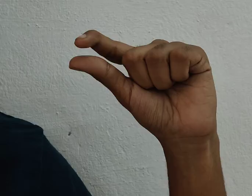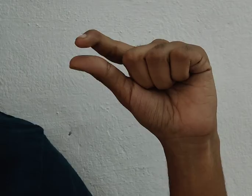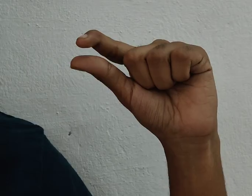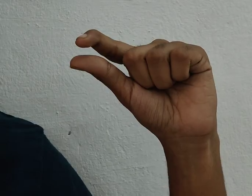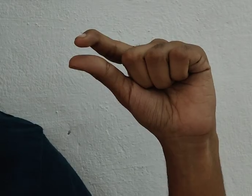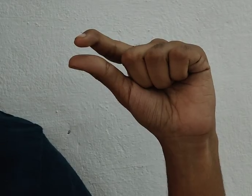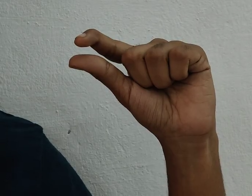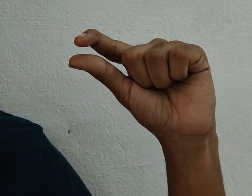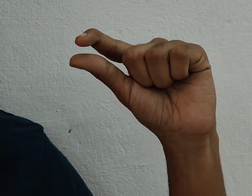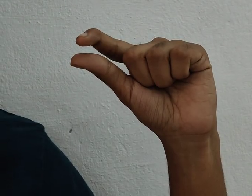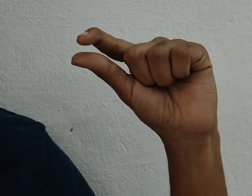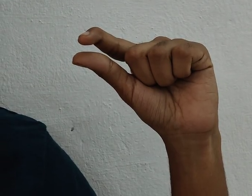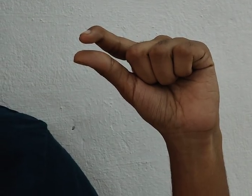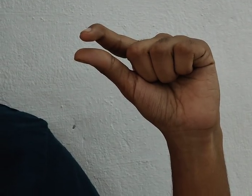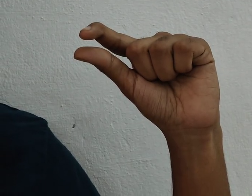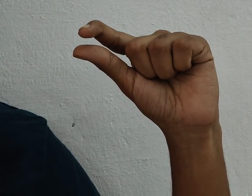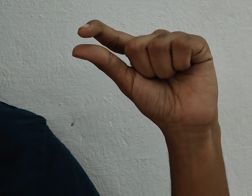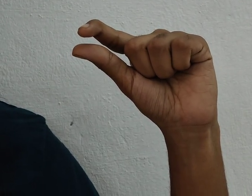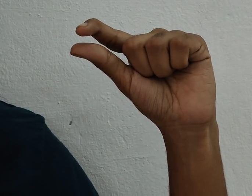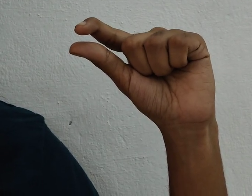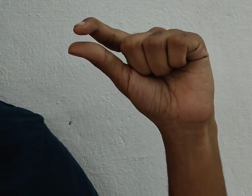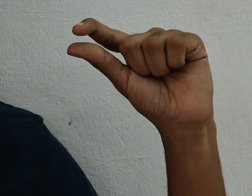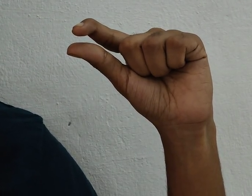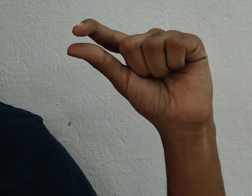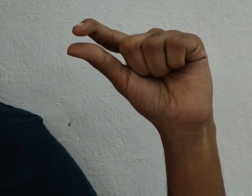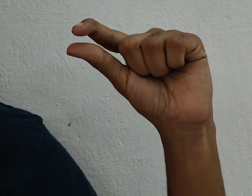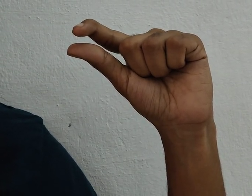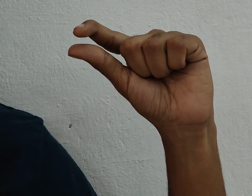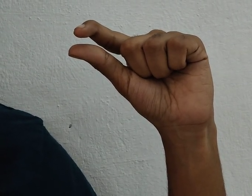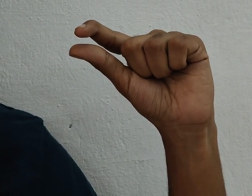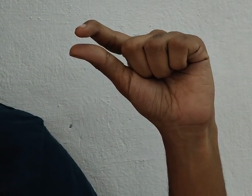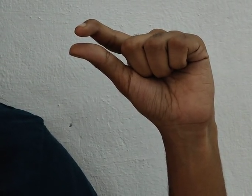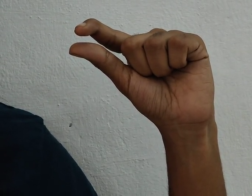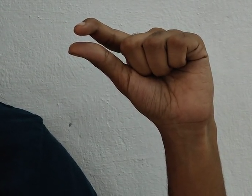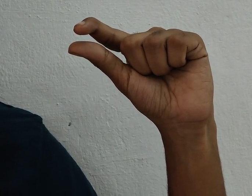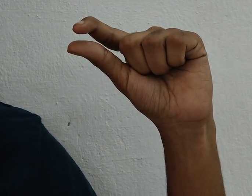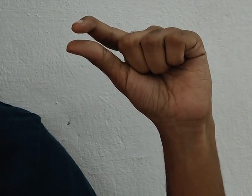ഉ